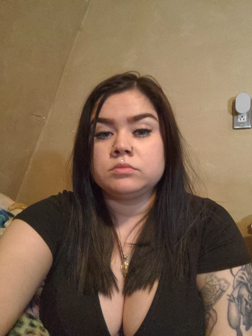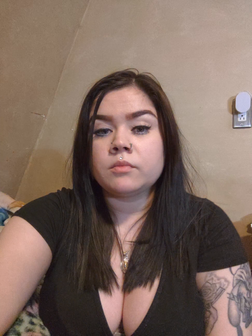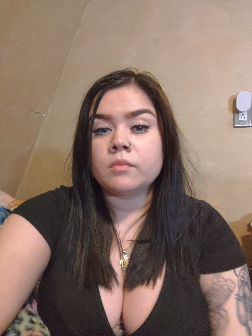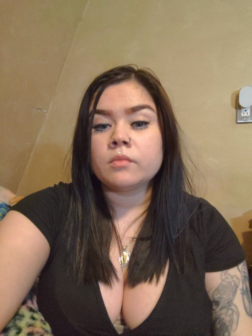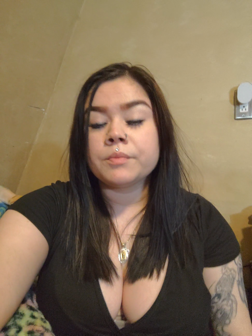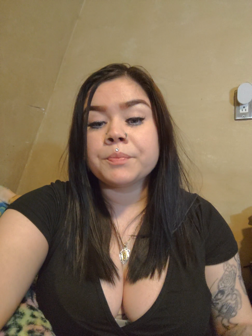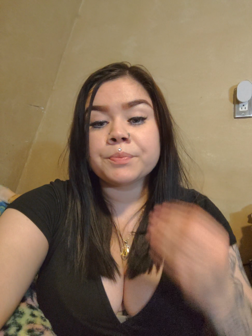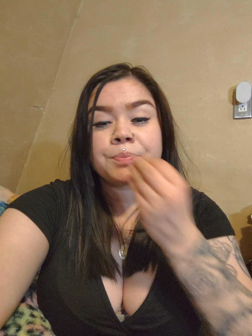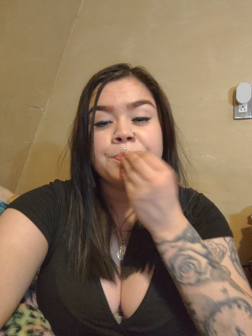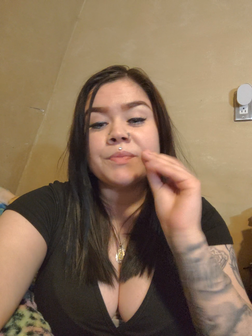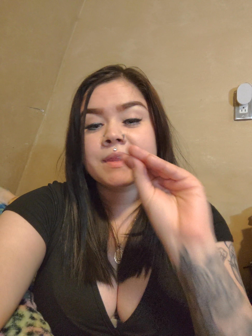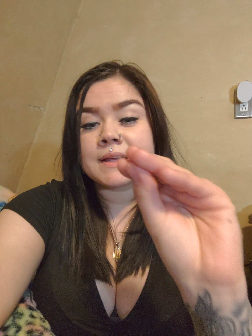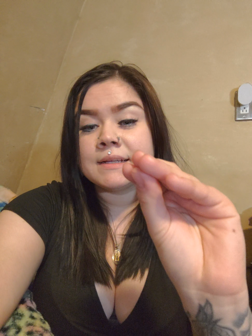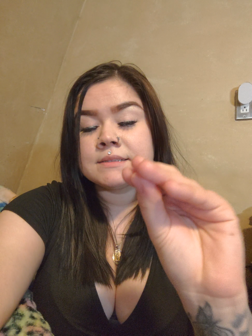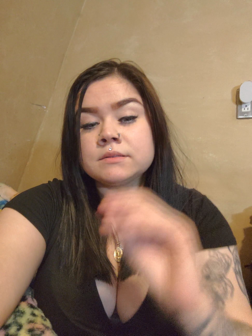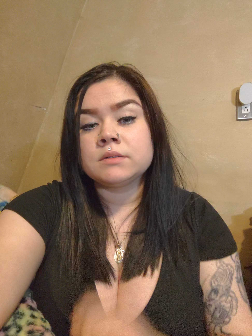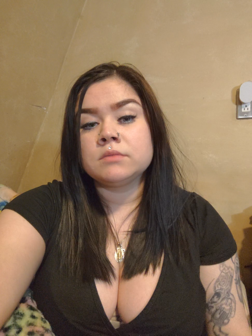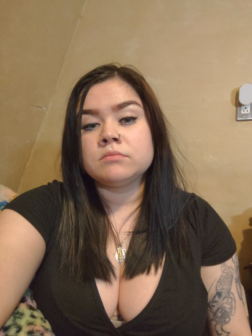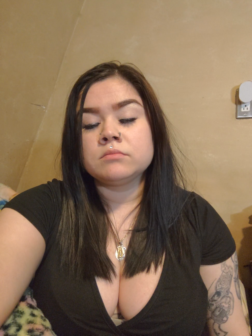kiss